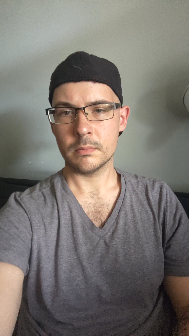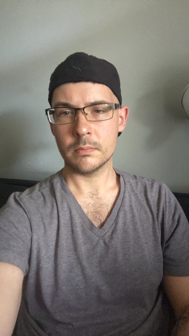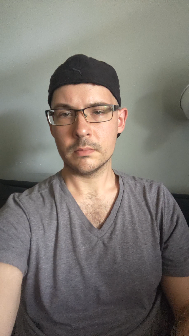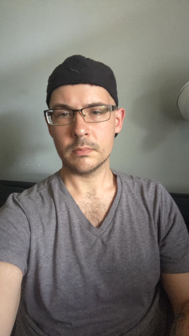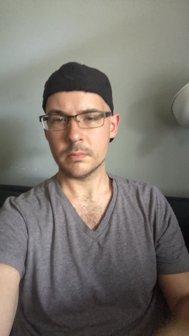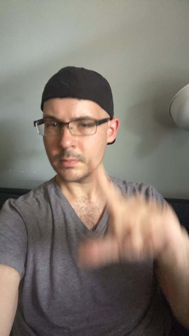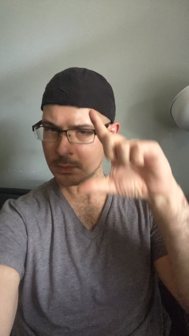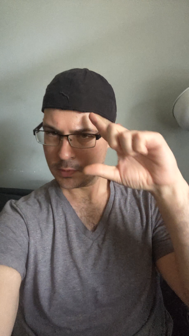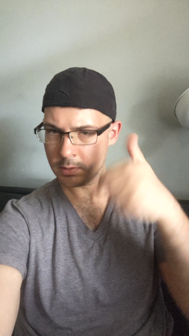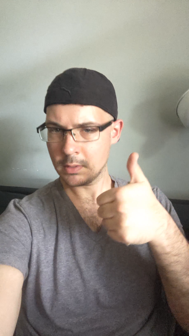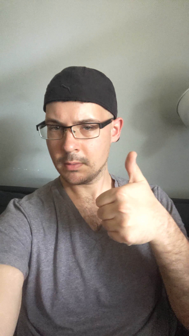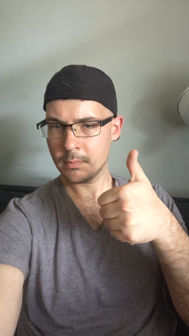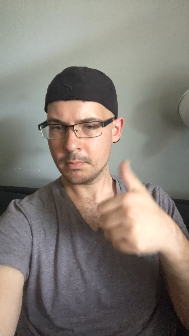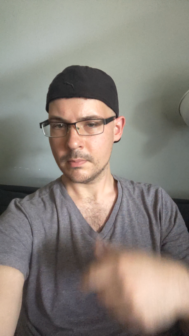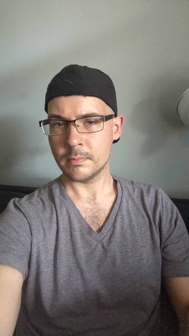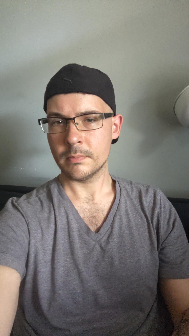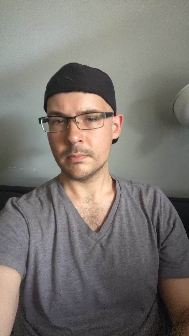dime